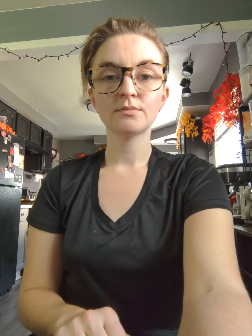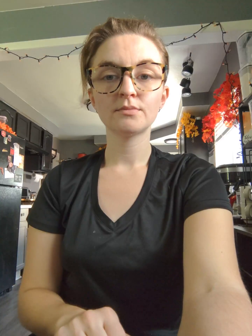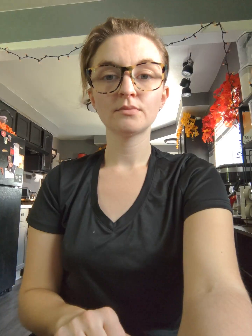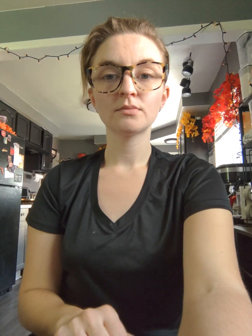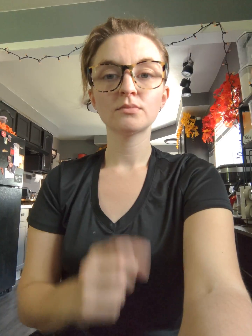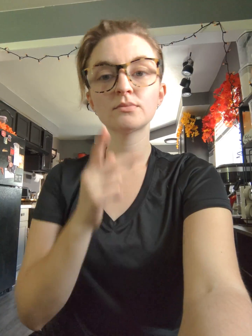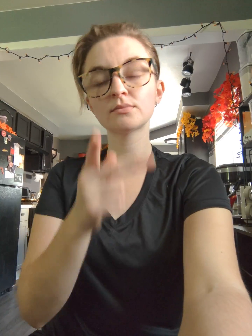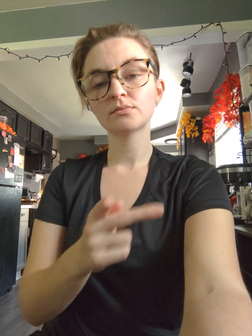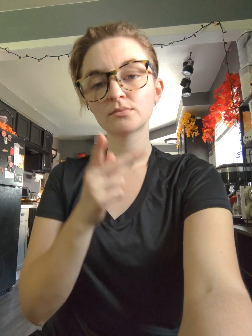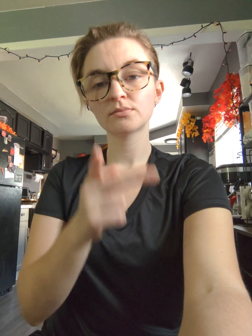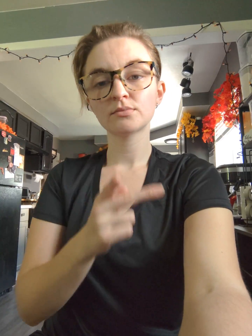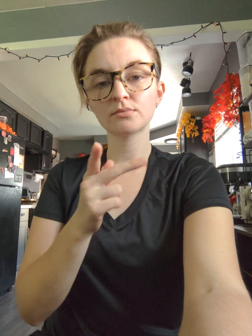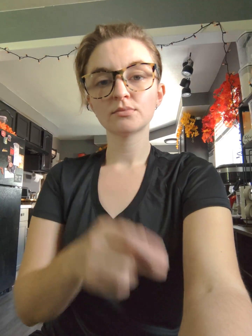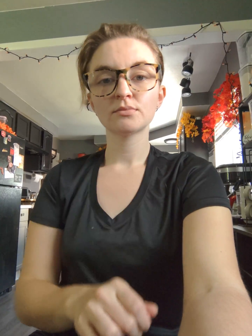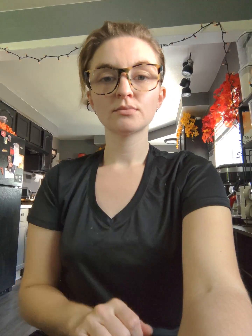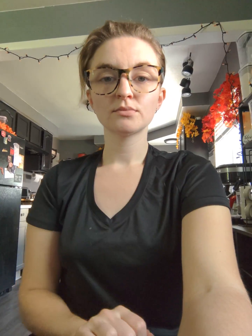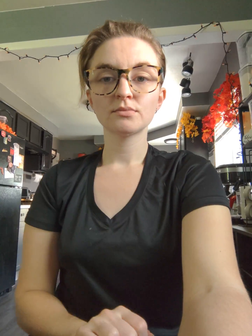careful